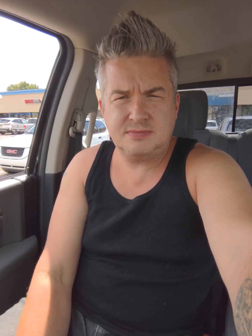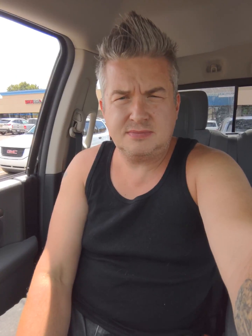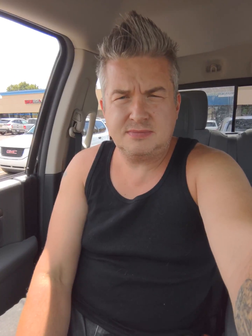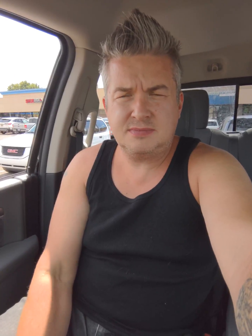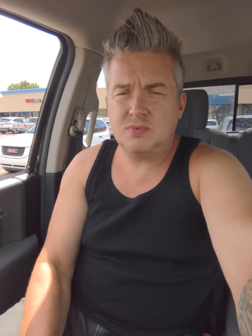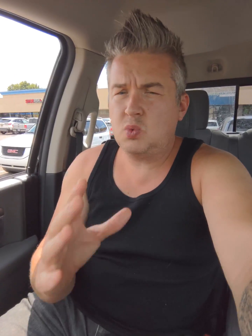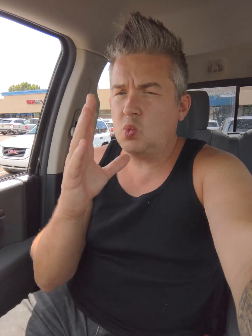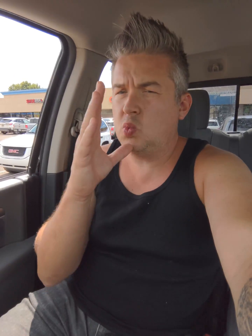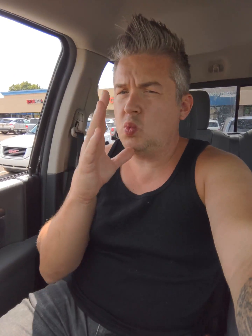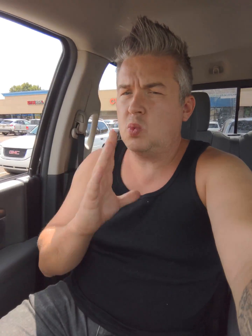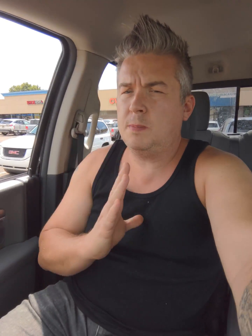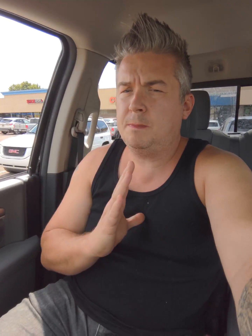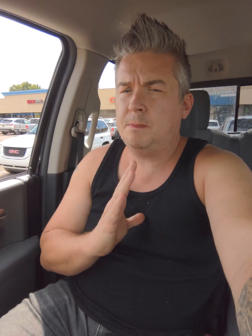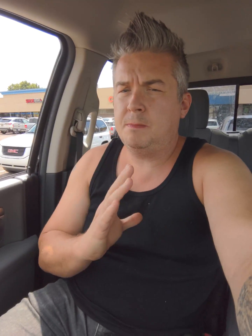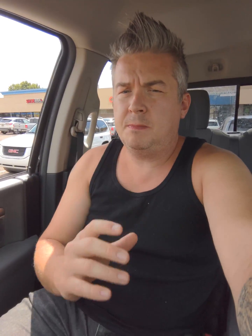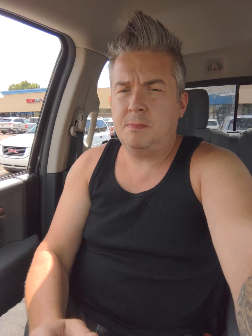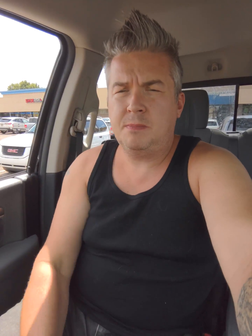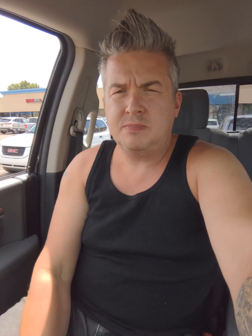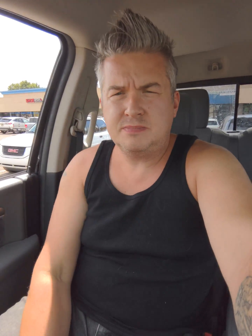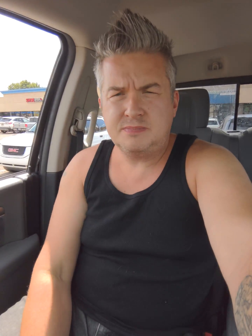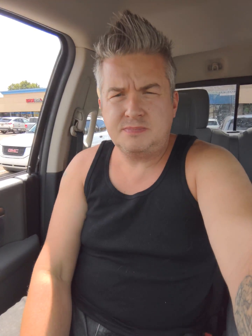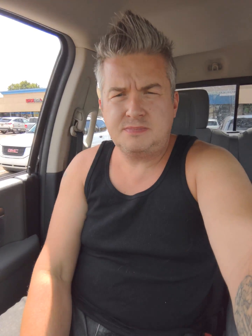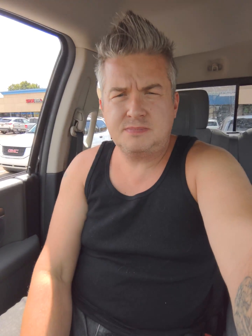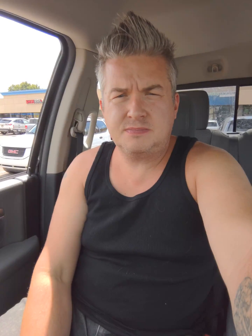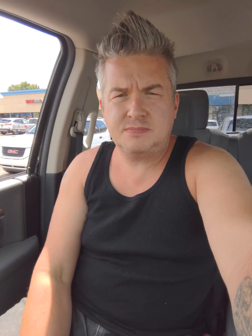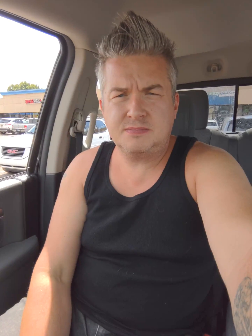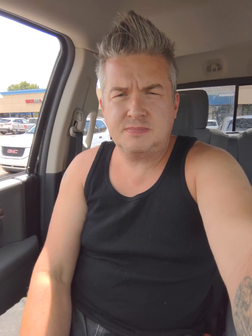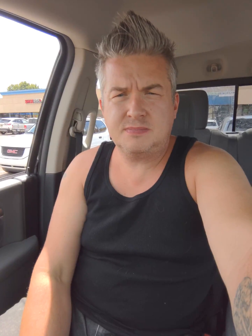lady